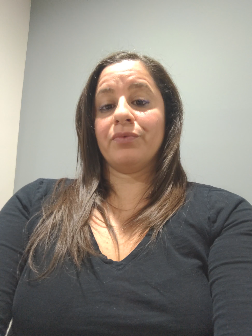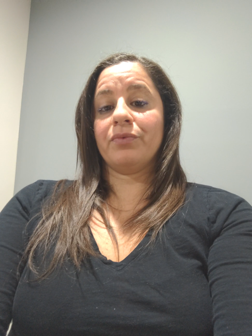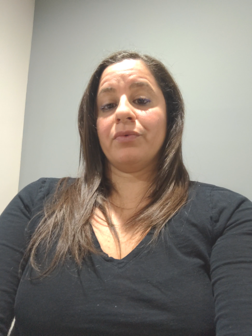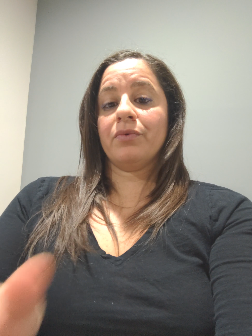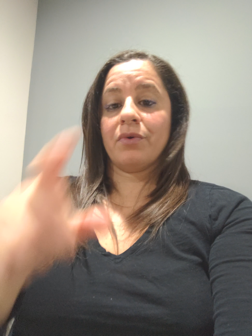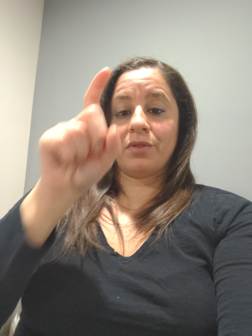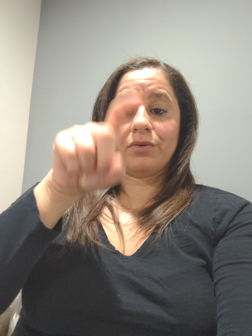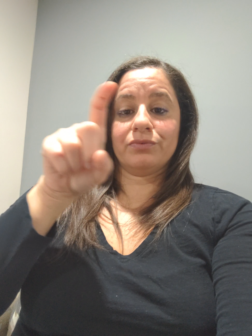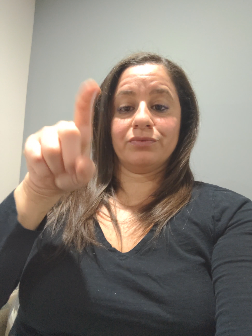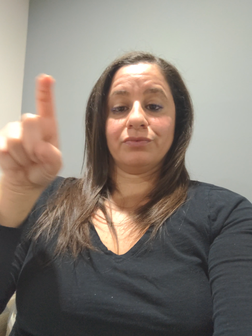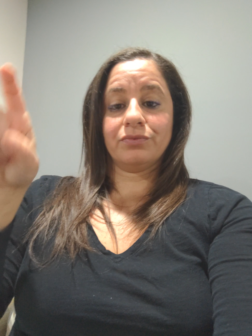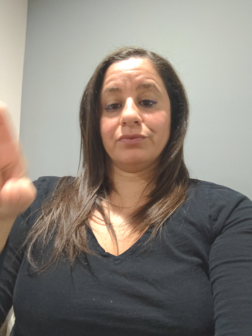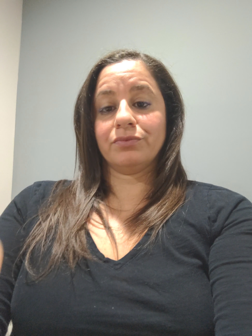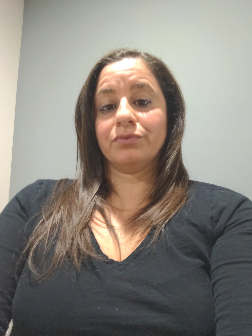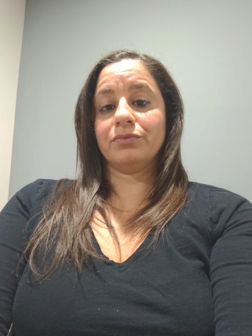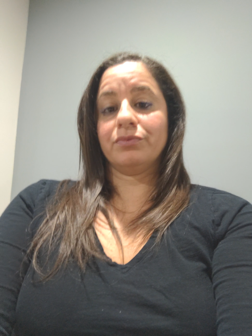closet